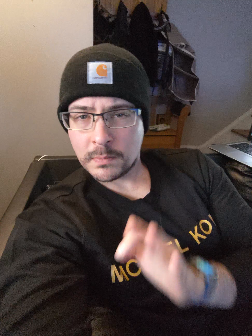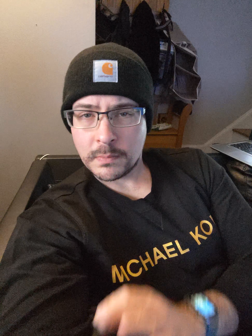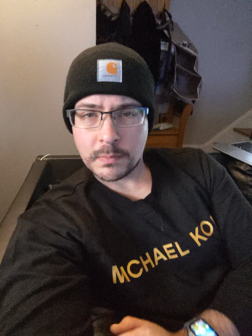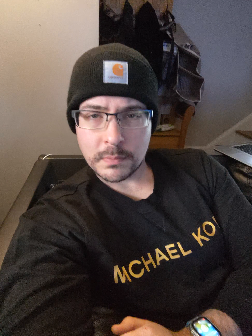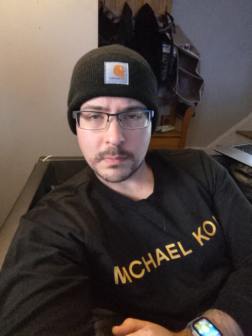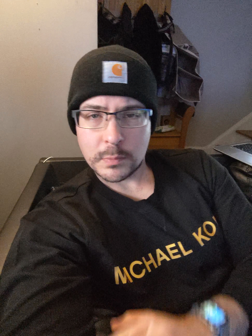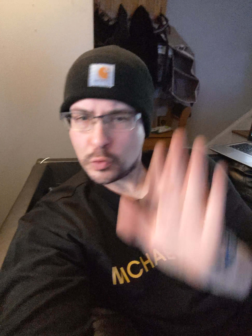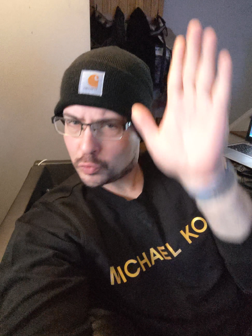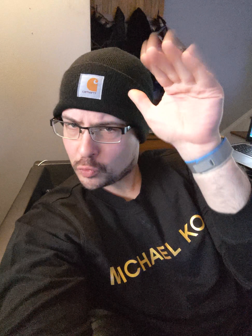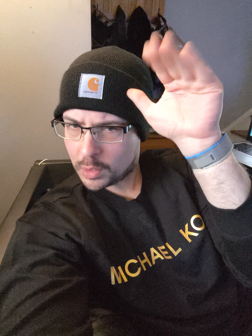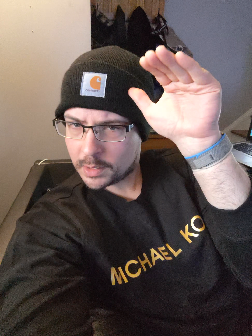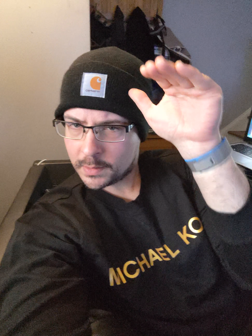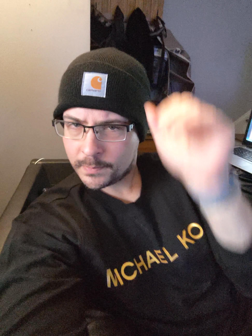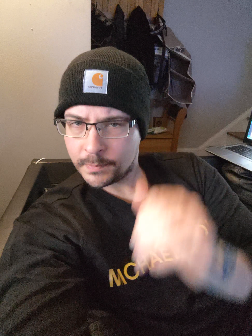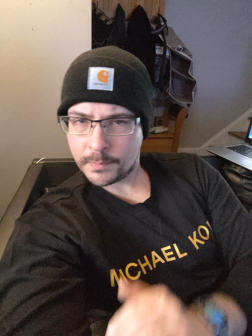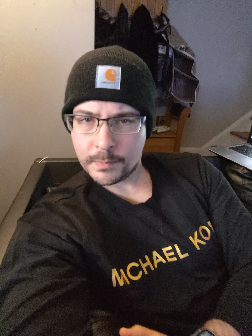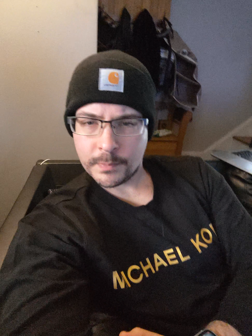donkey